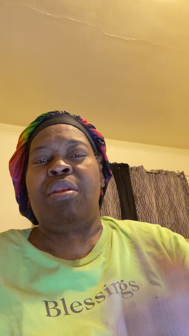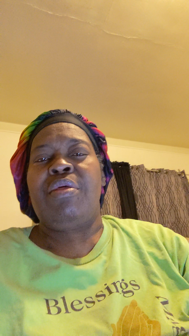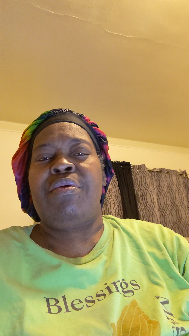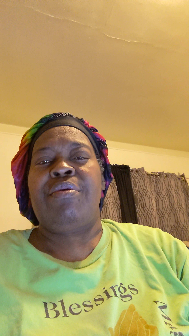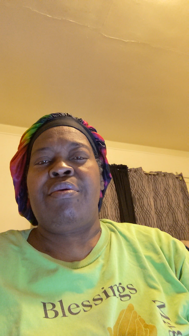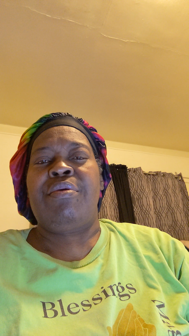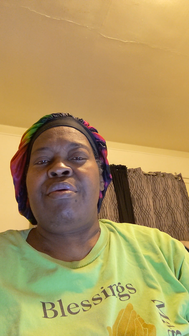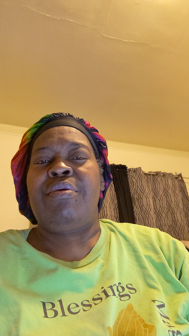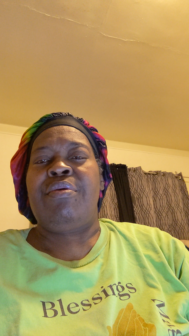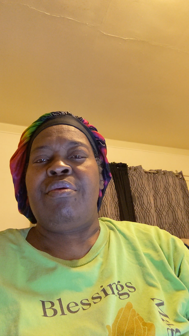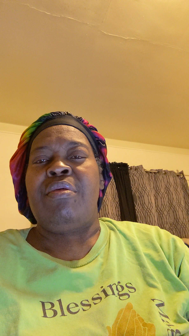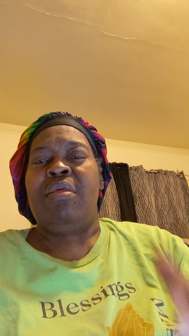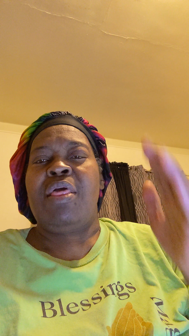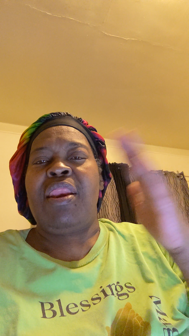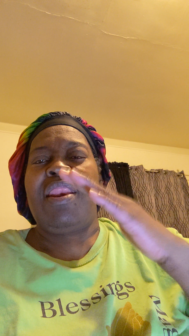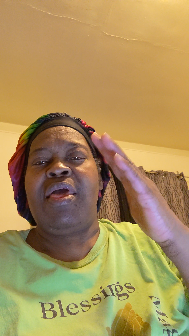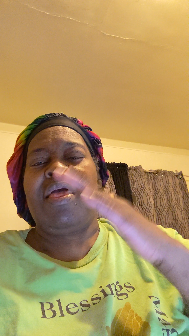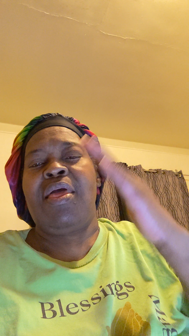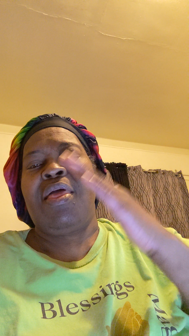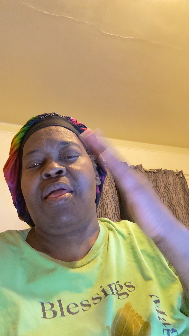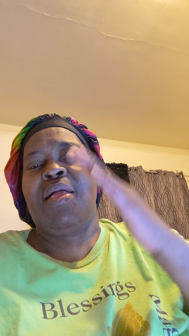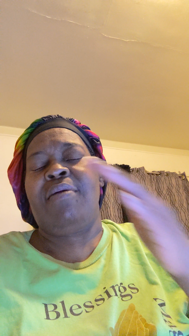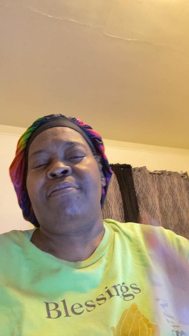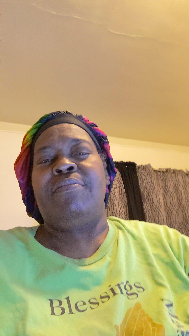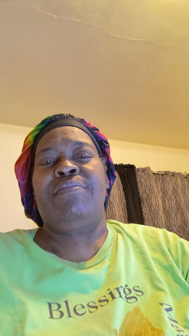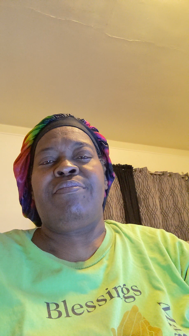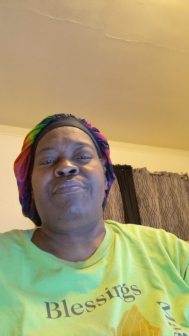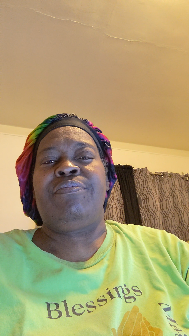clap